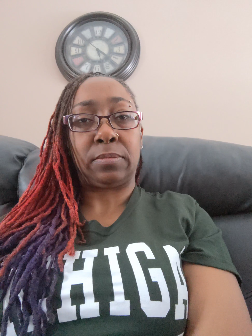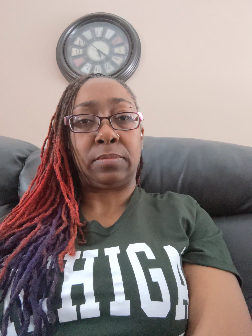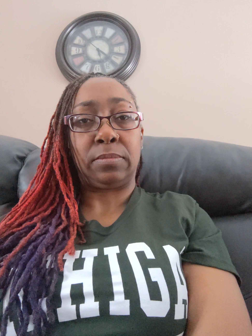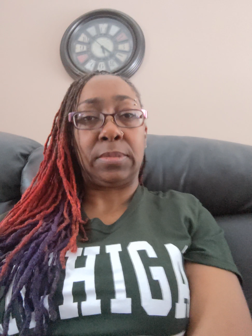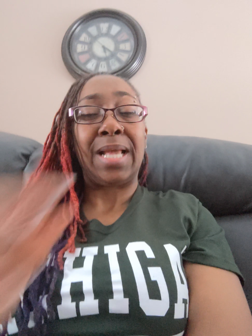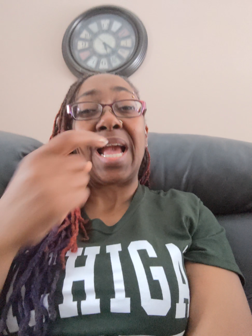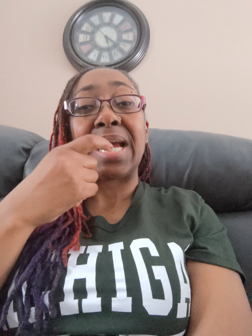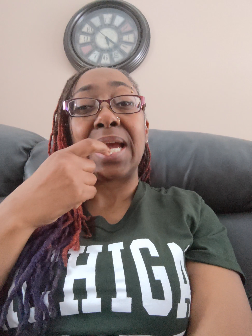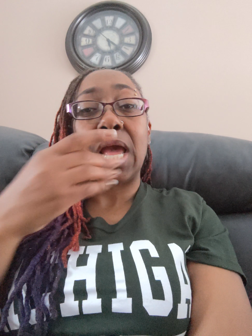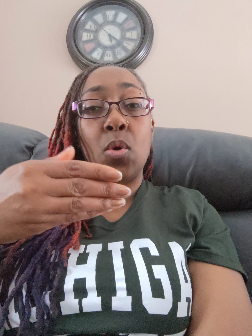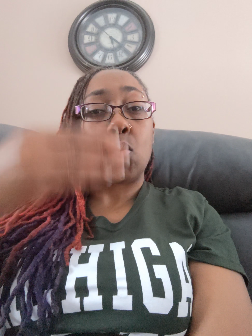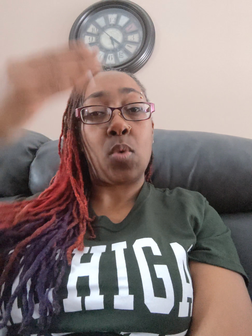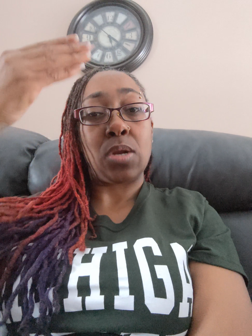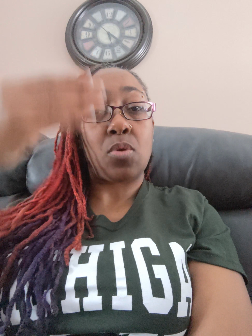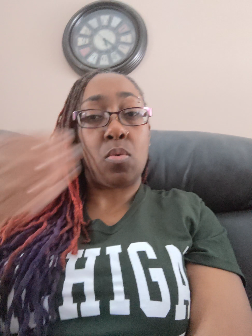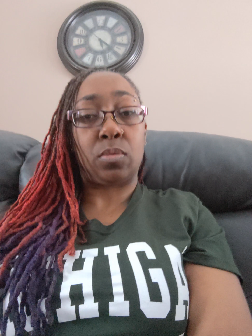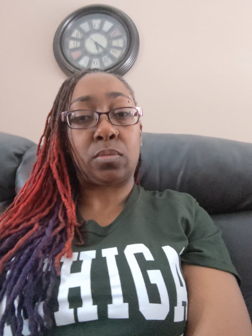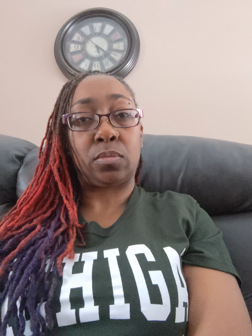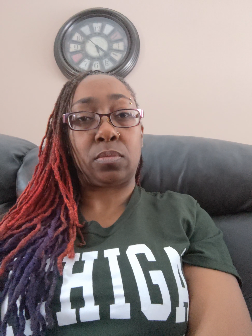window